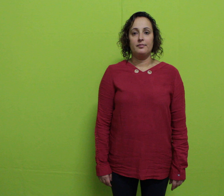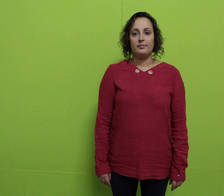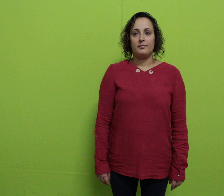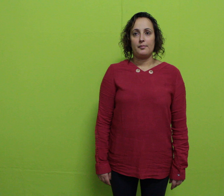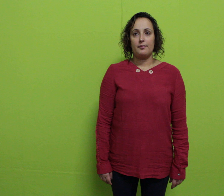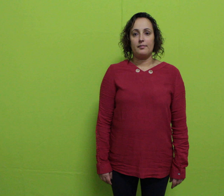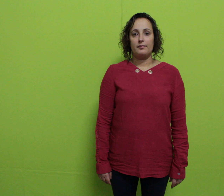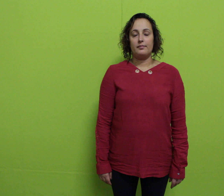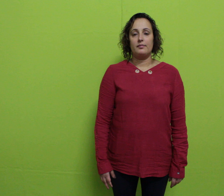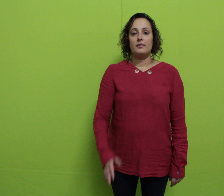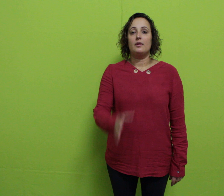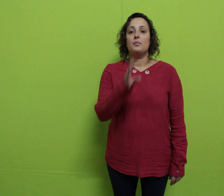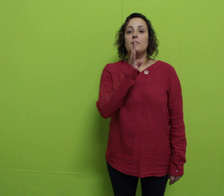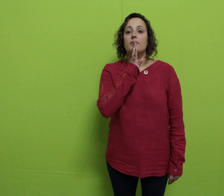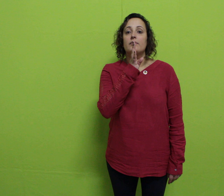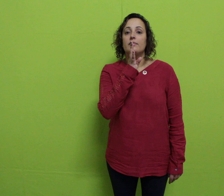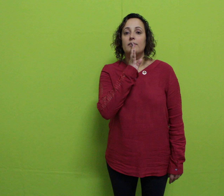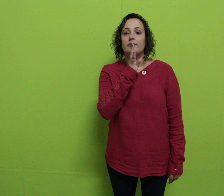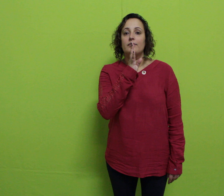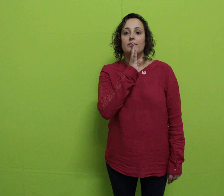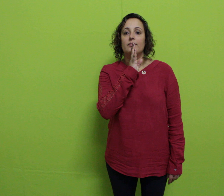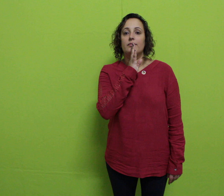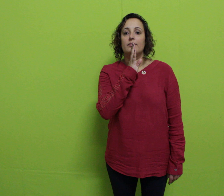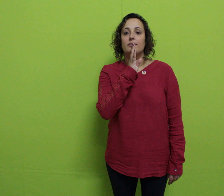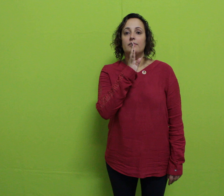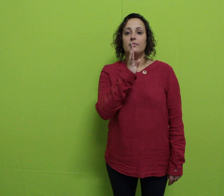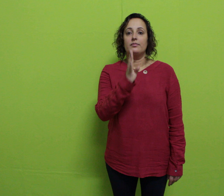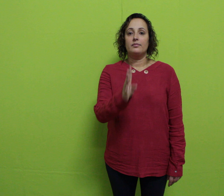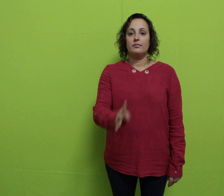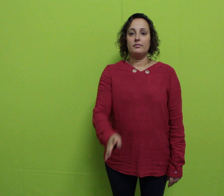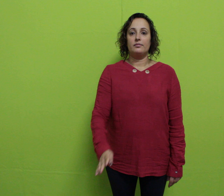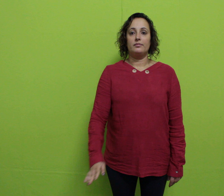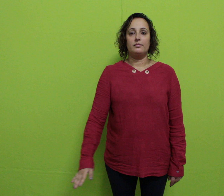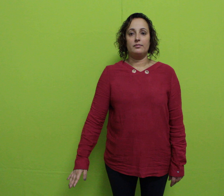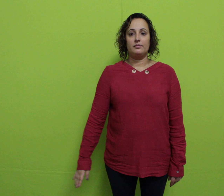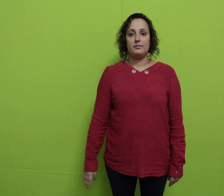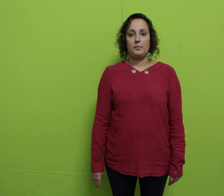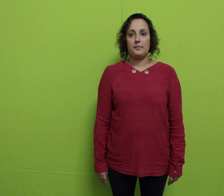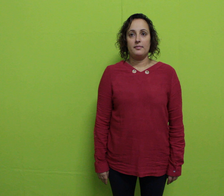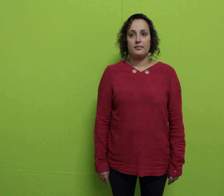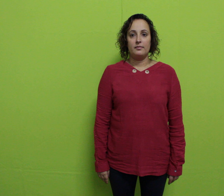conhecer